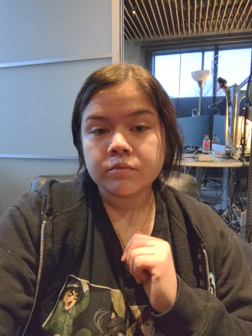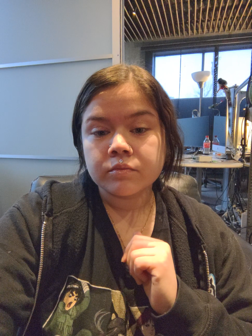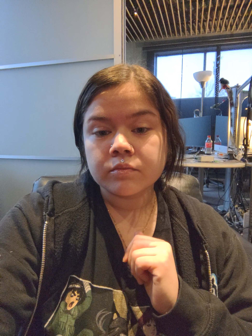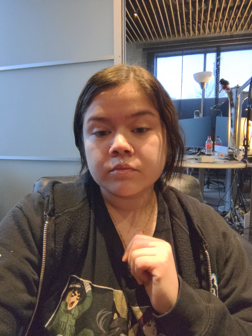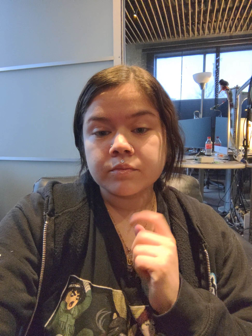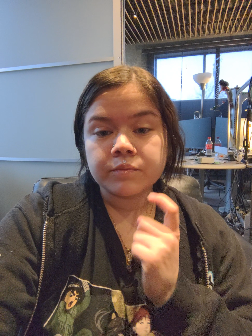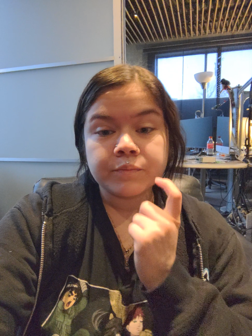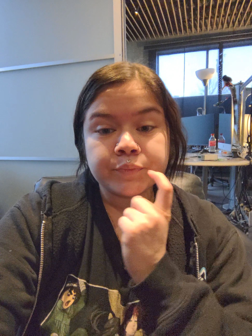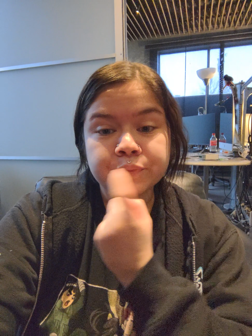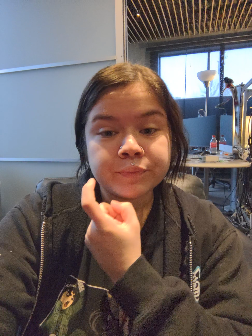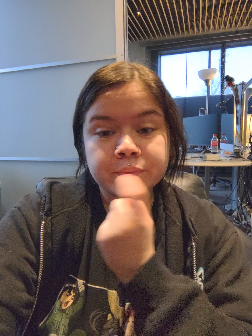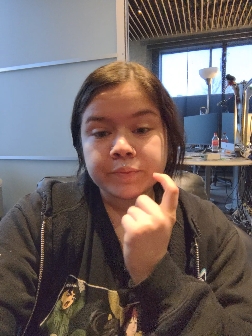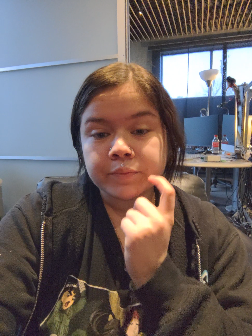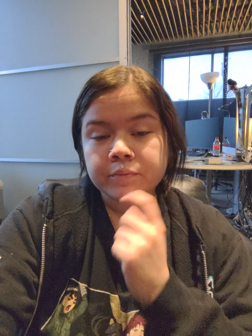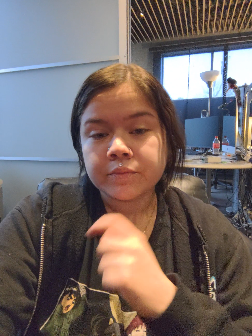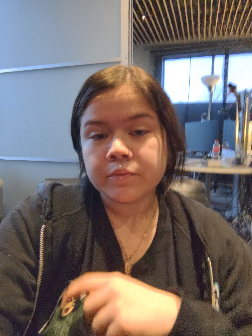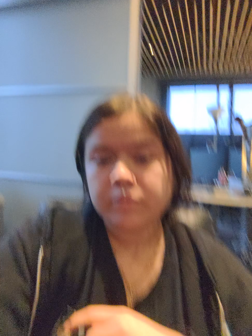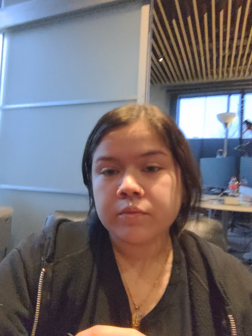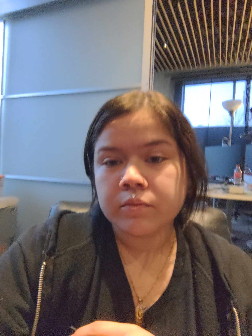tooth